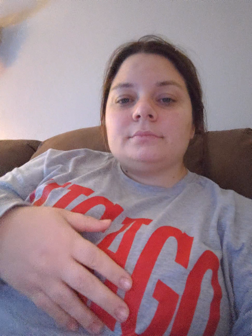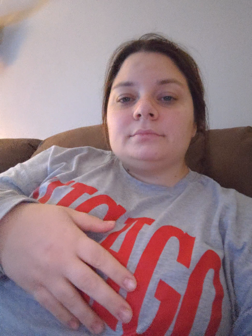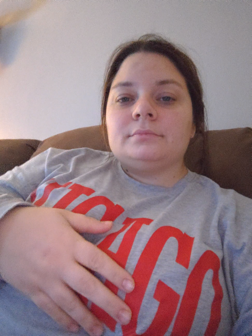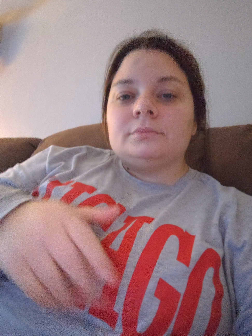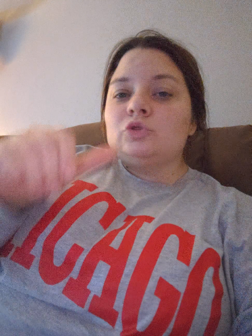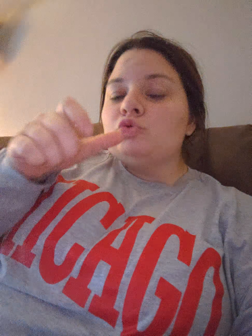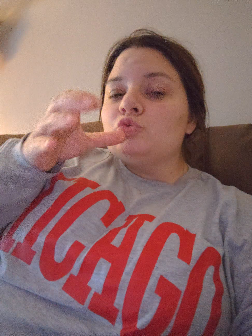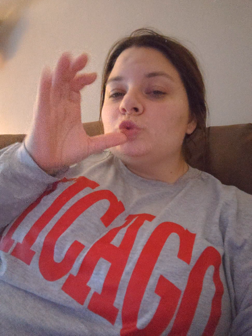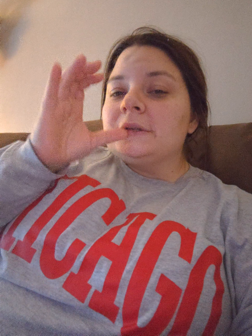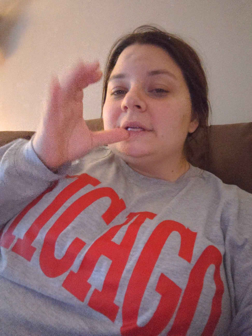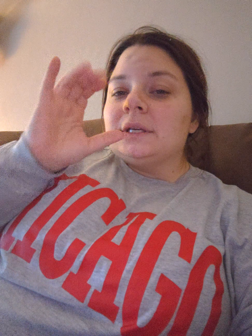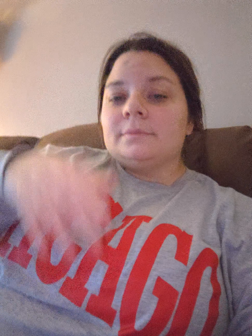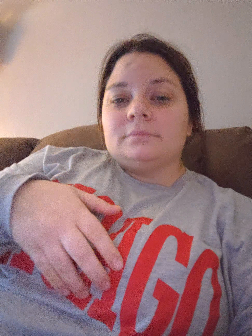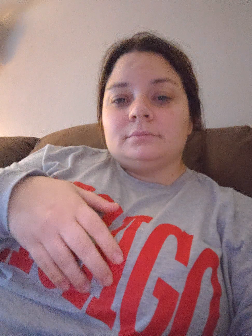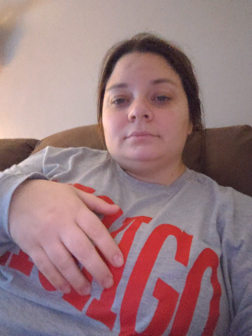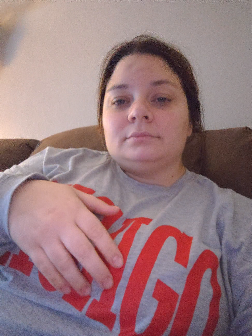drink